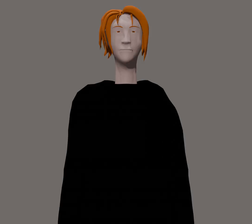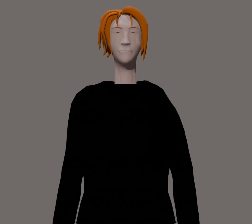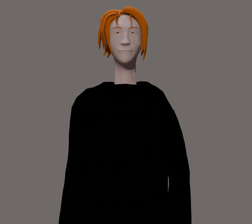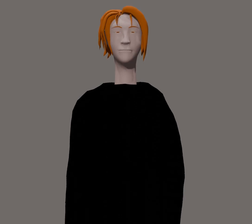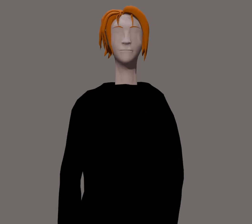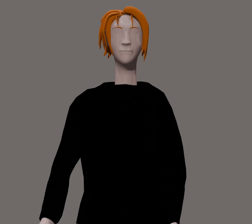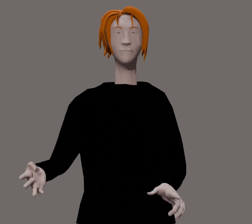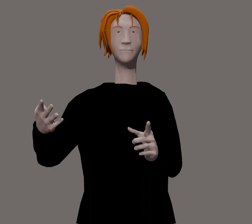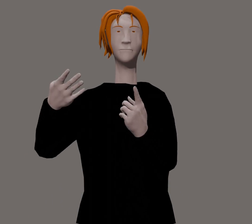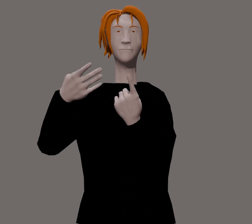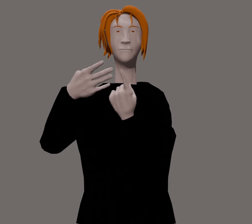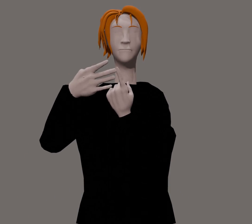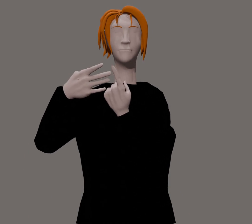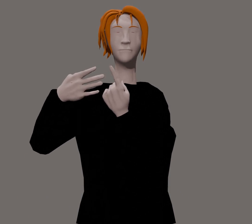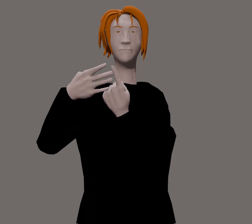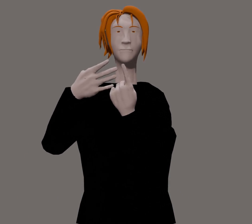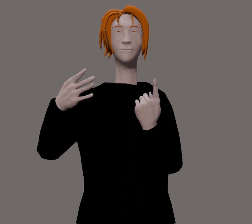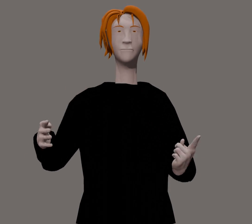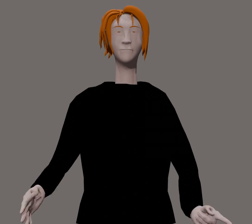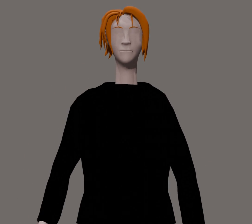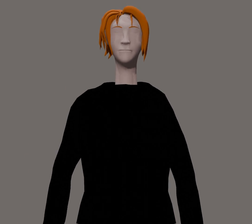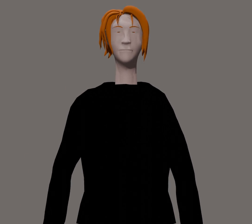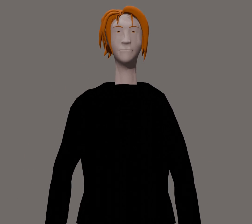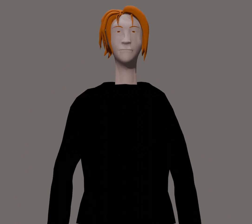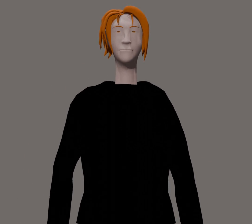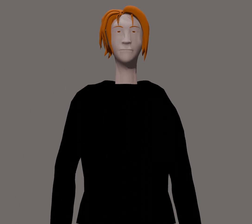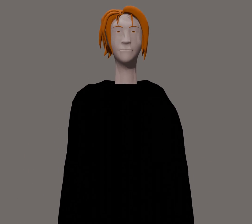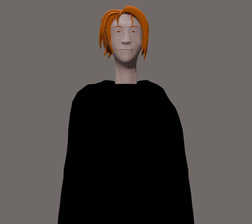Cactus